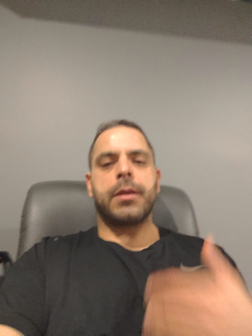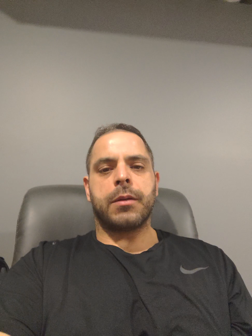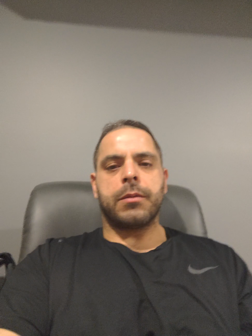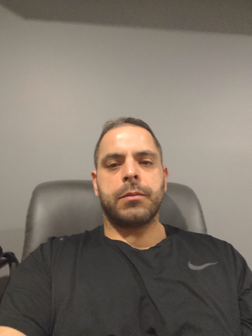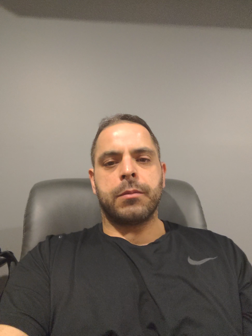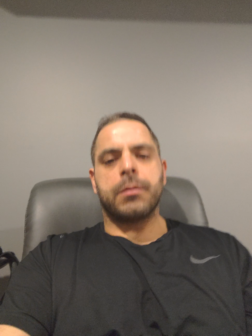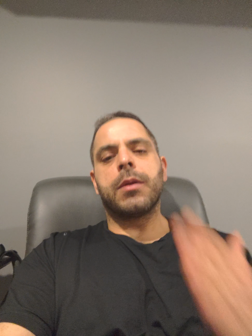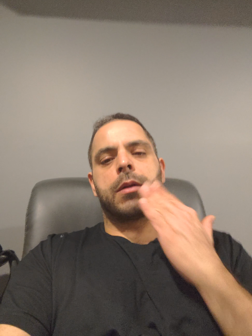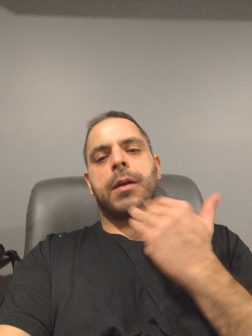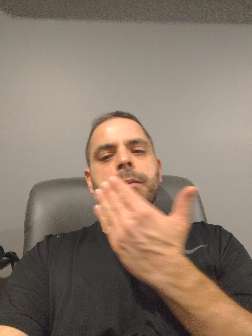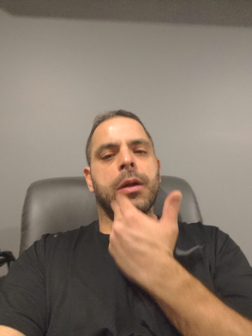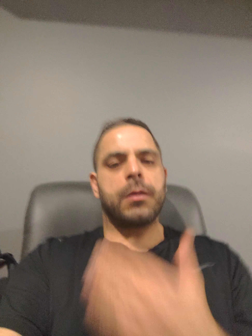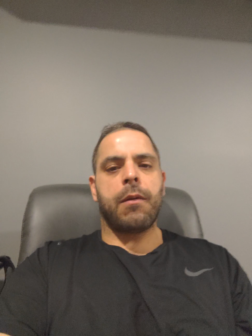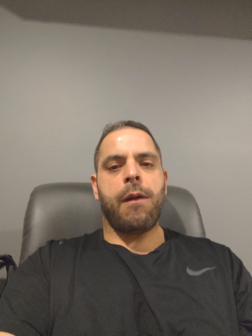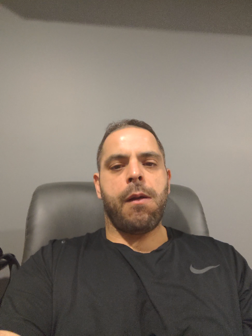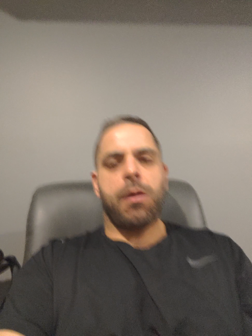napkin